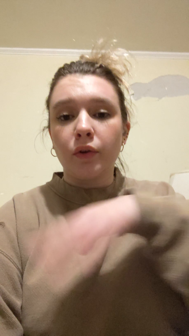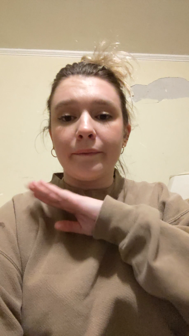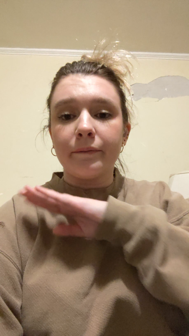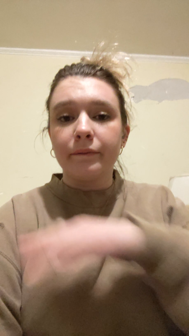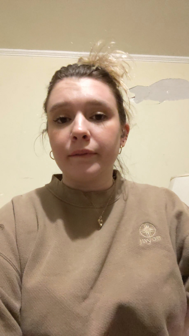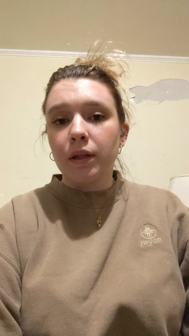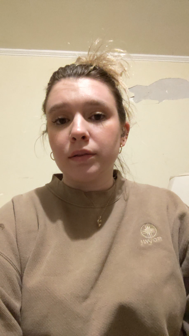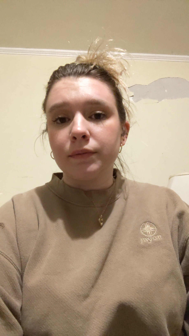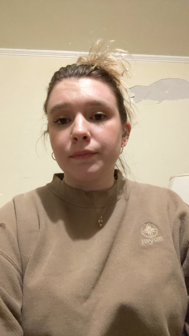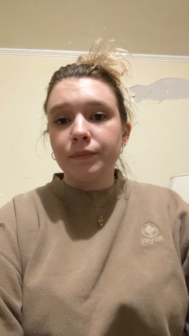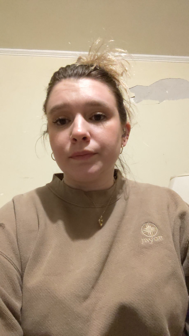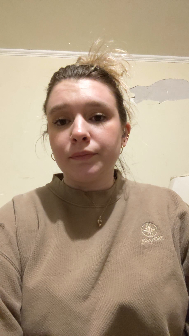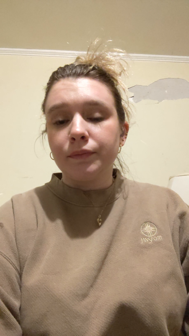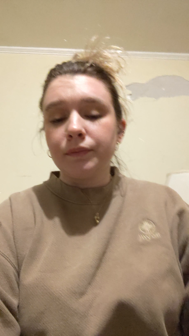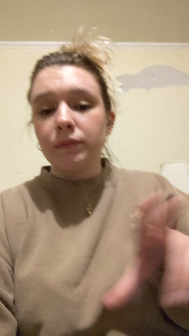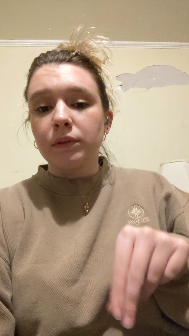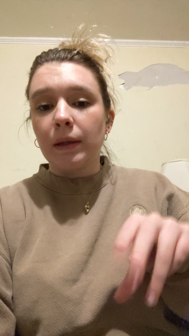diaper